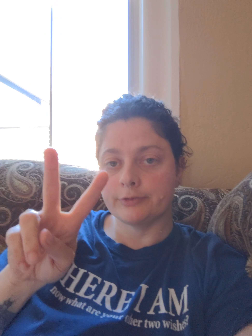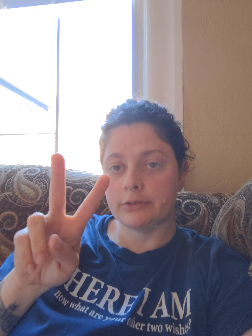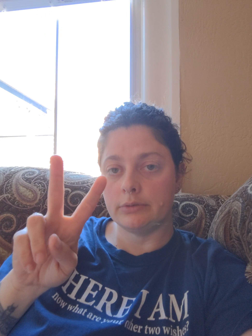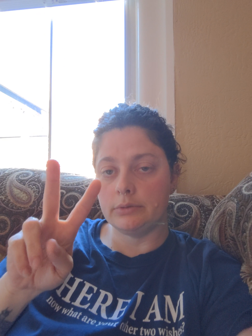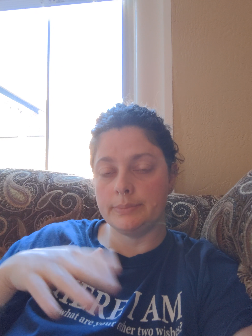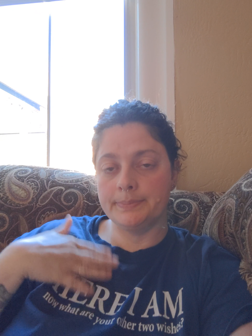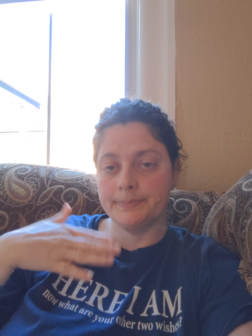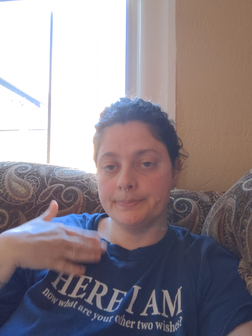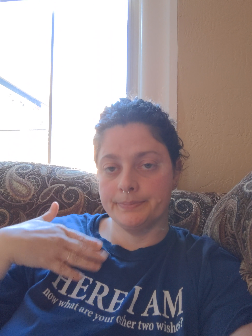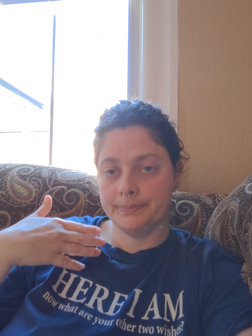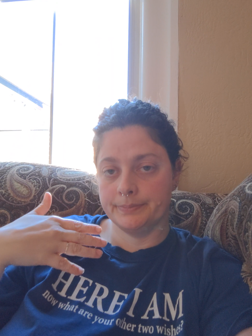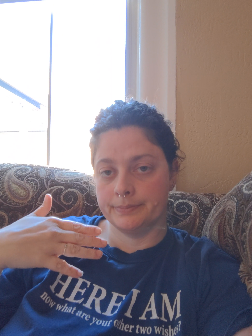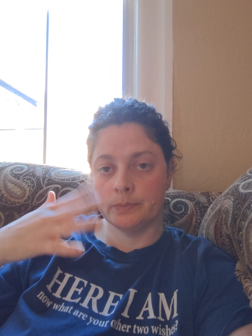happy